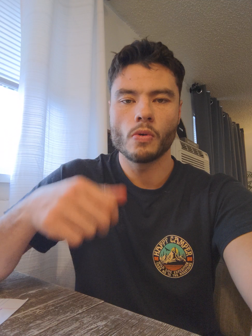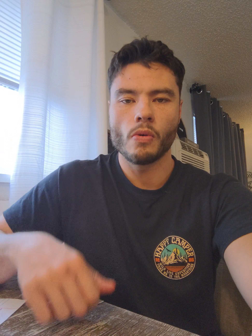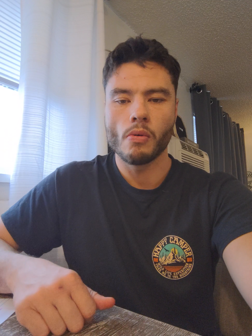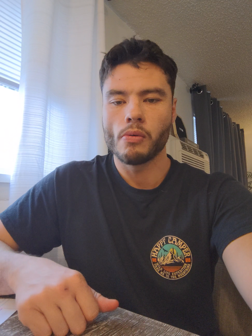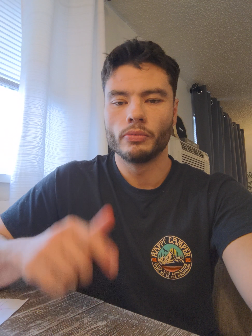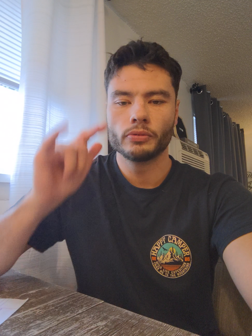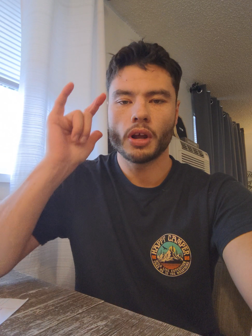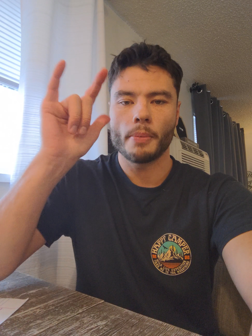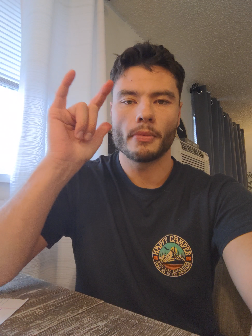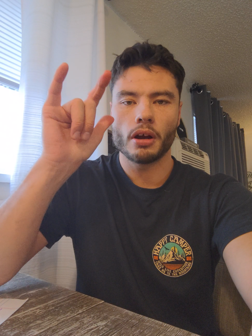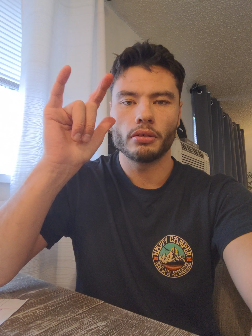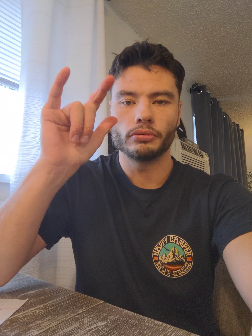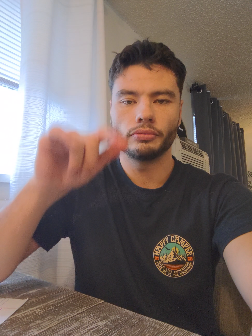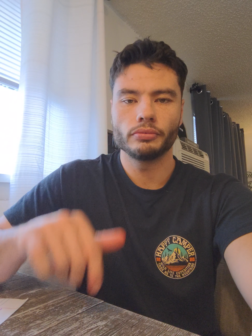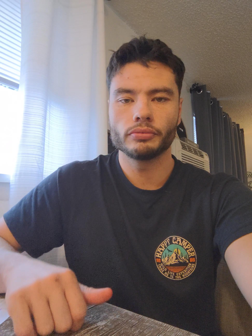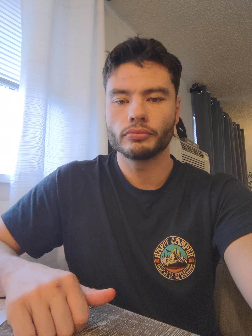airplane